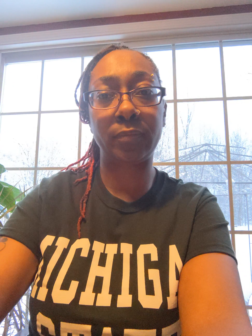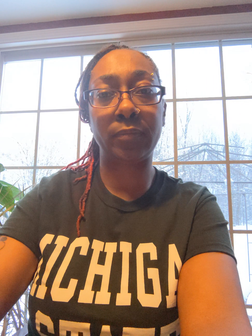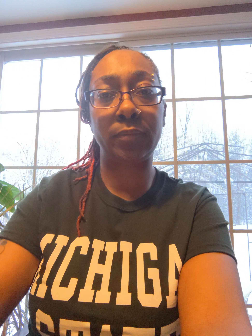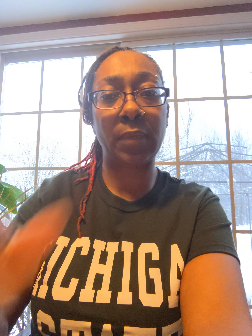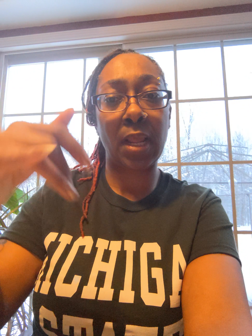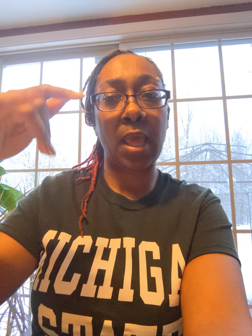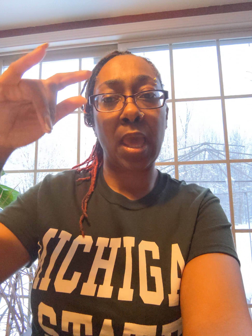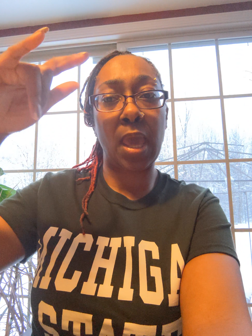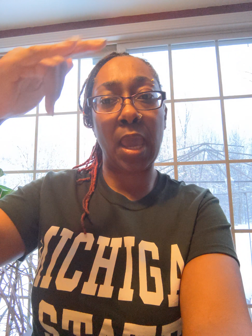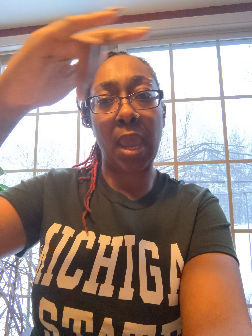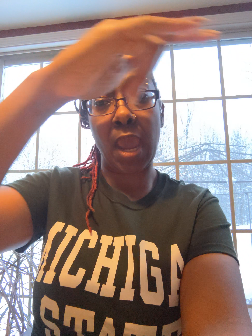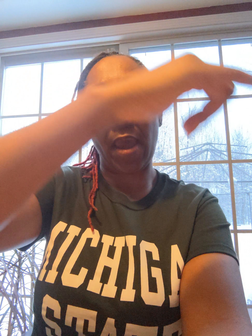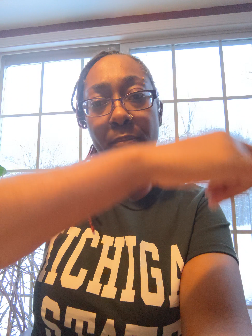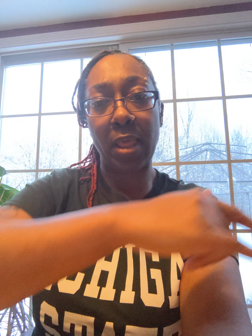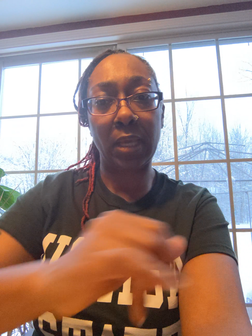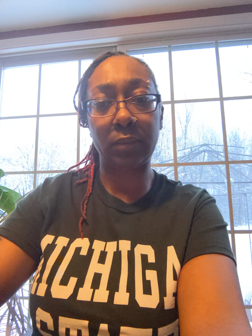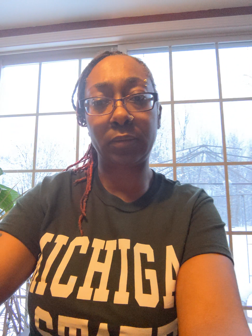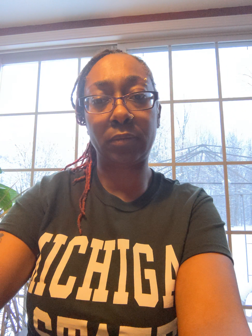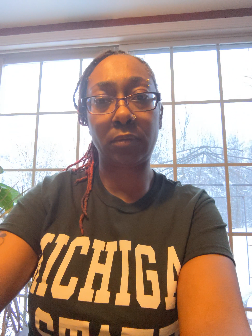airplane